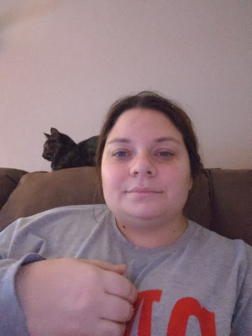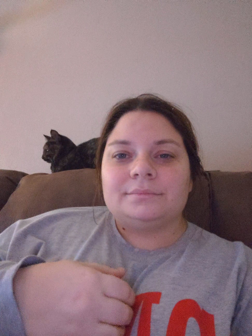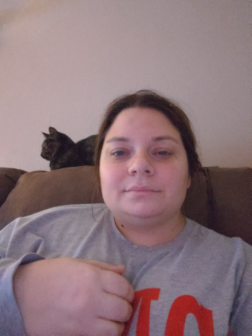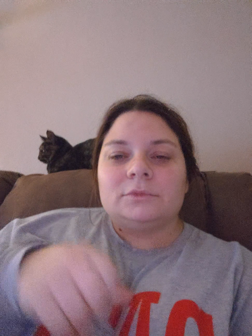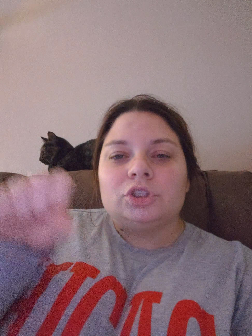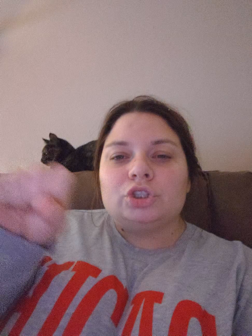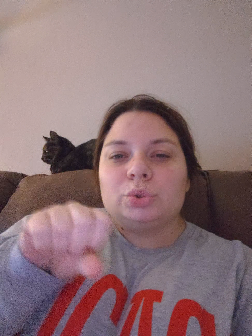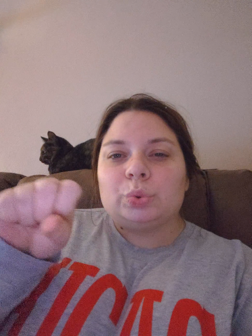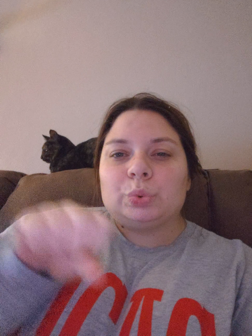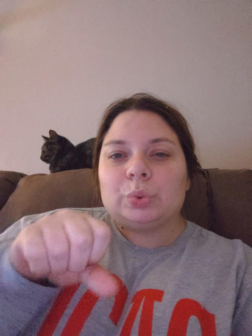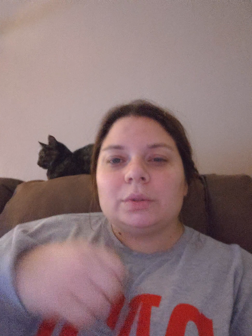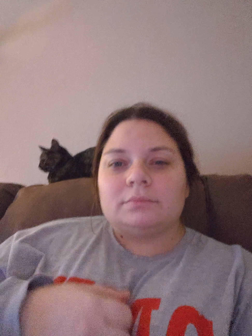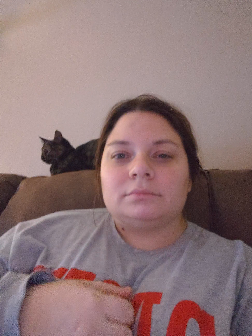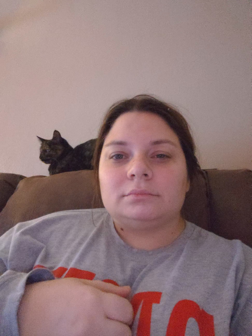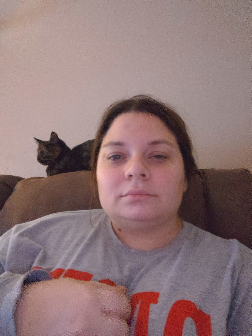shoe